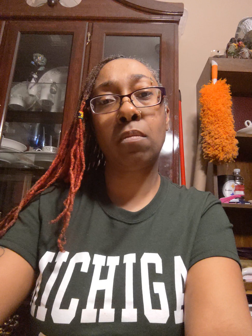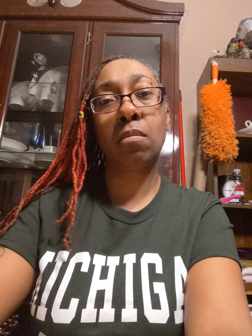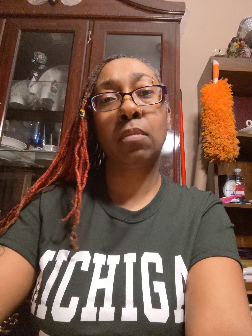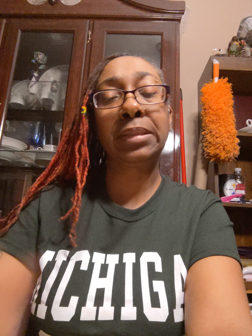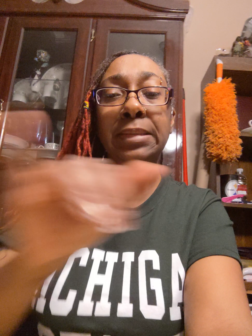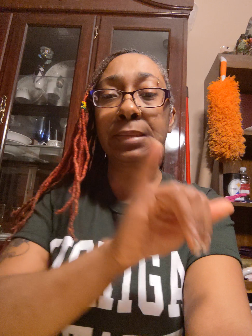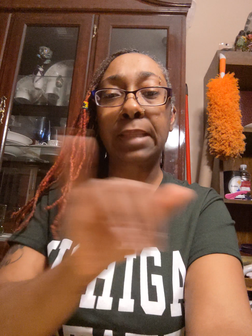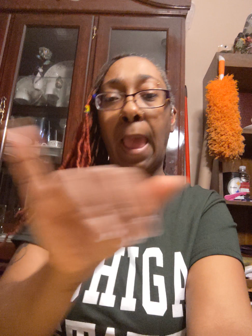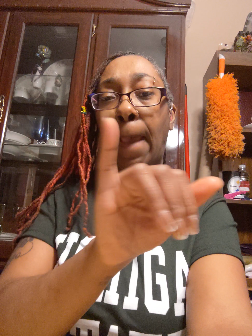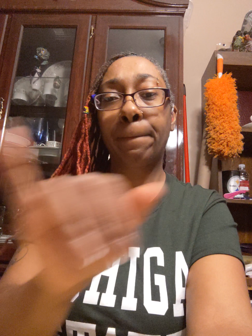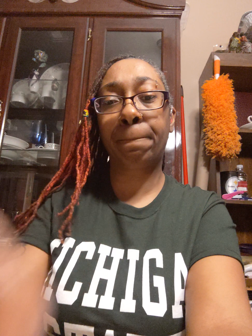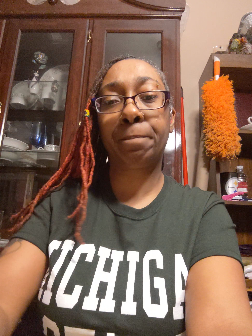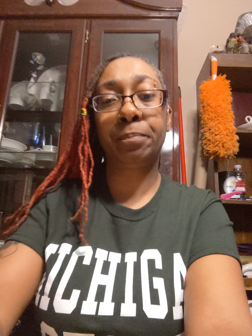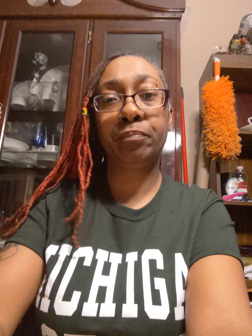same